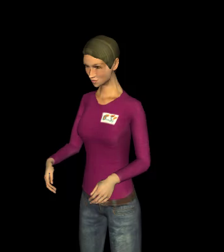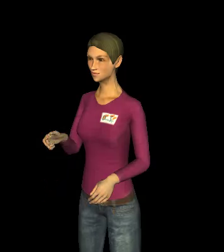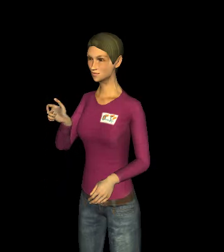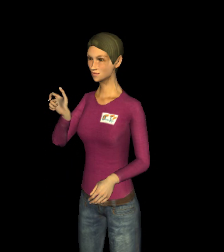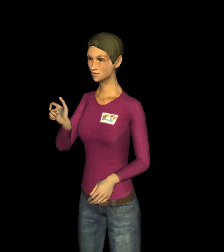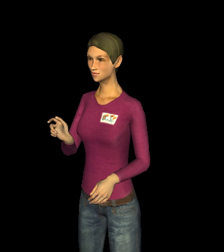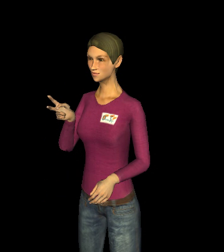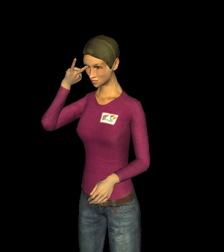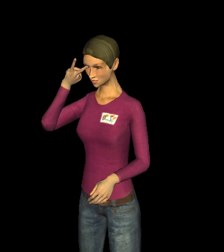نبيل